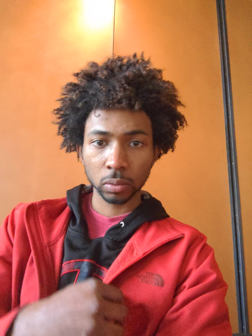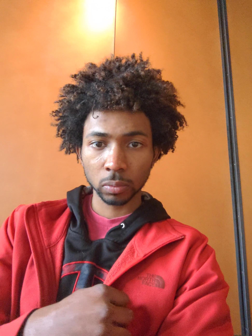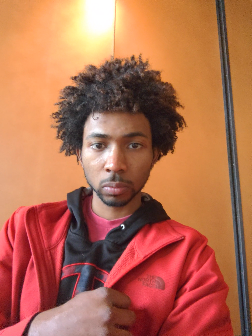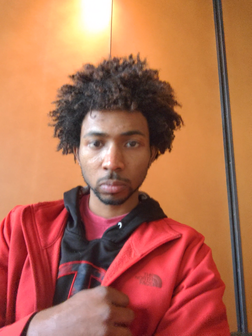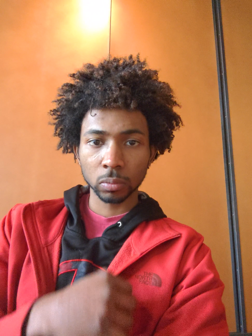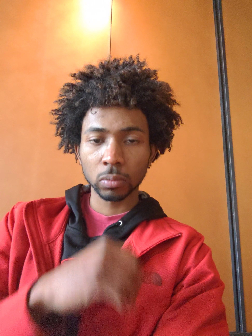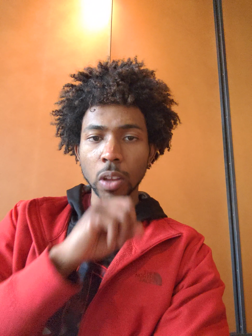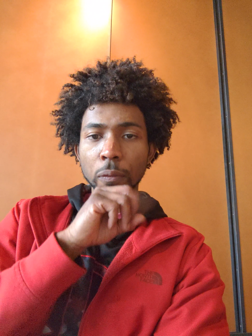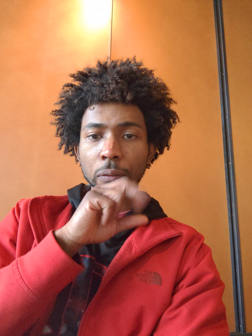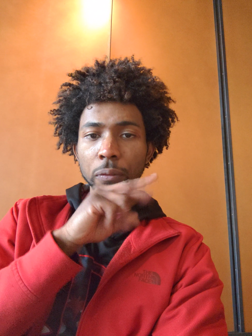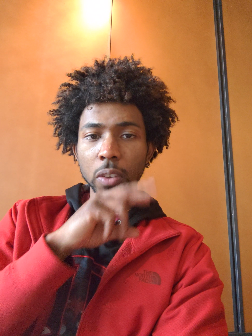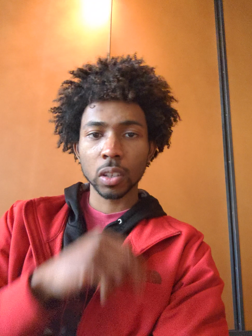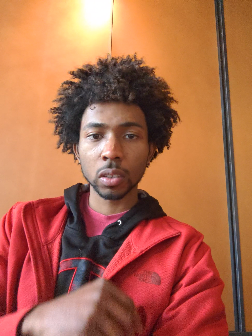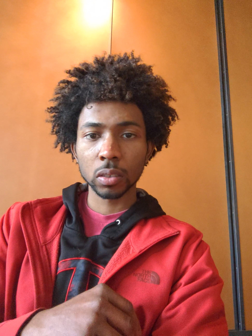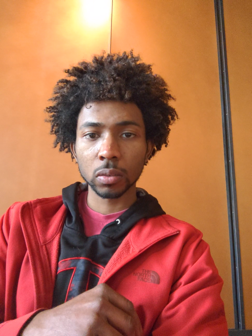frog